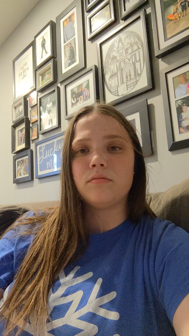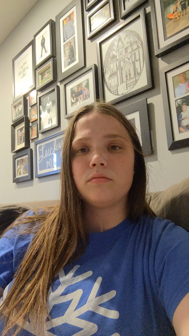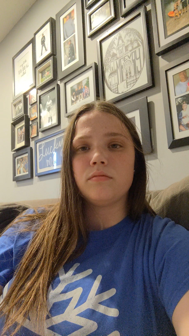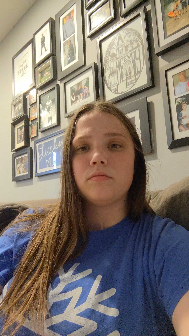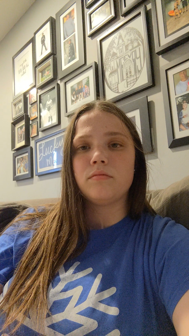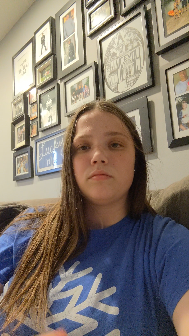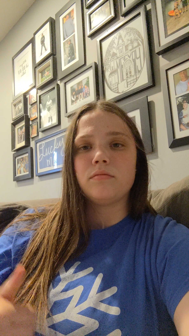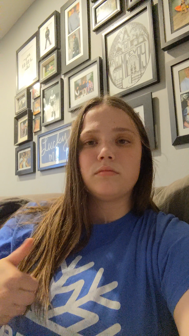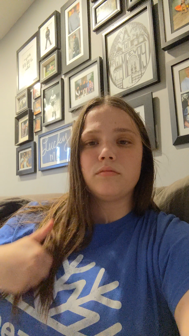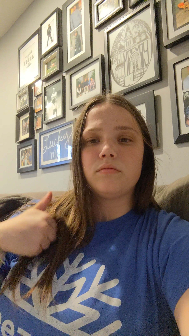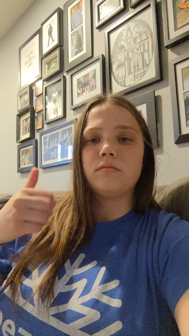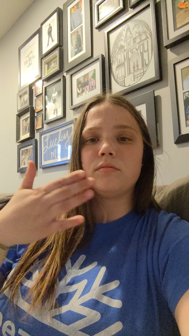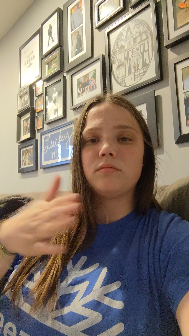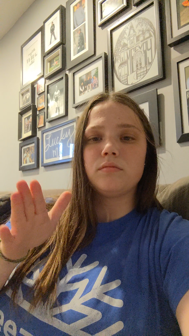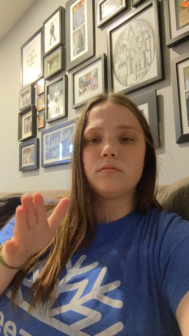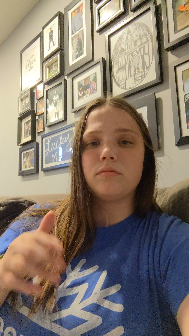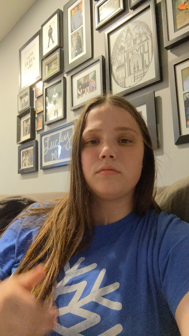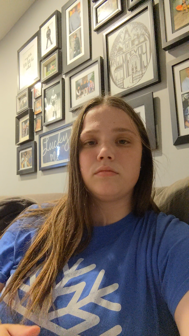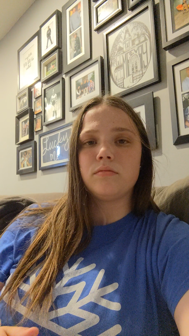living room